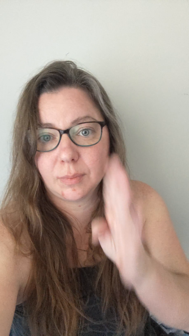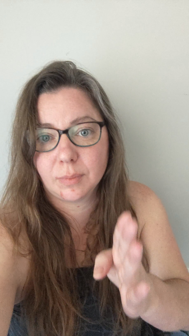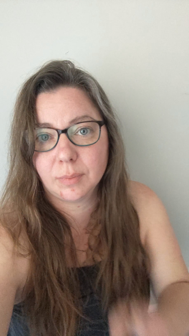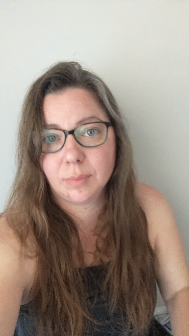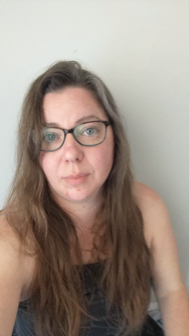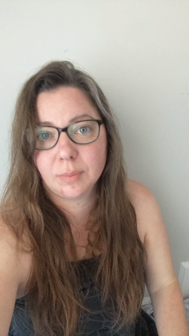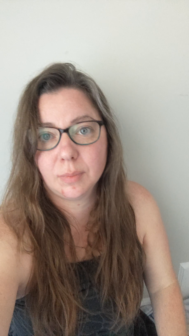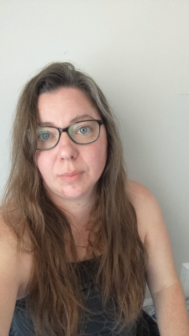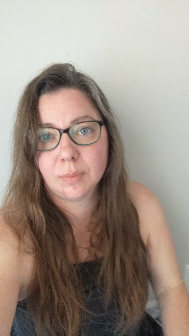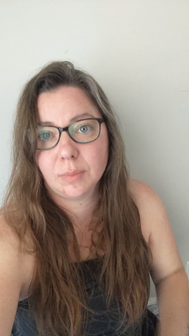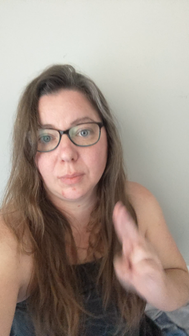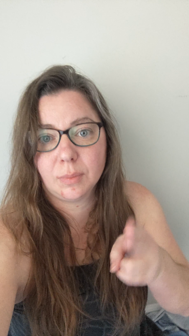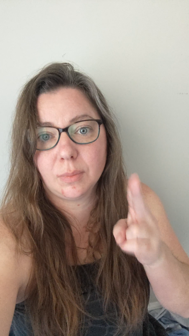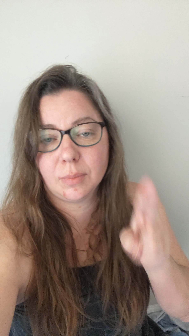hurry